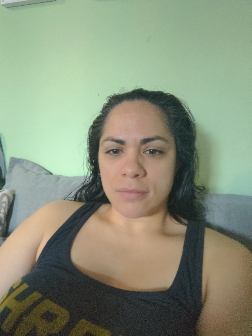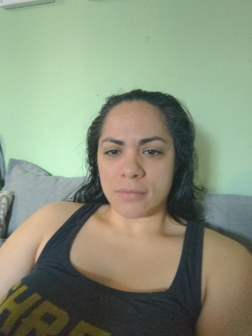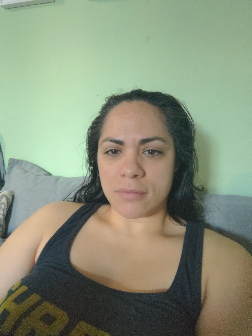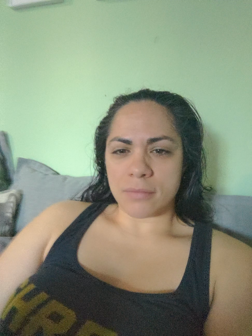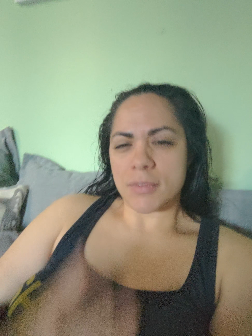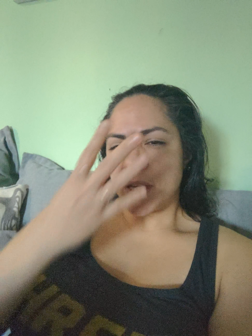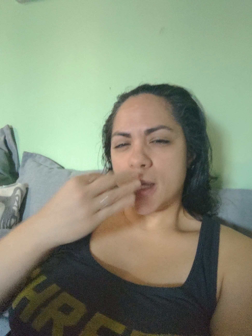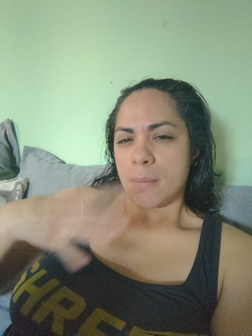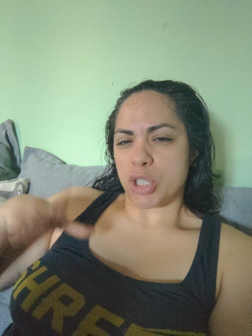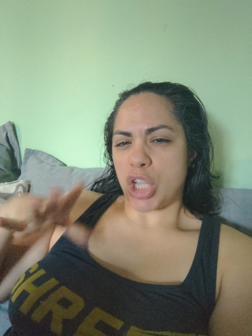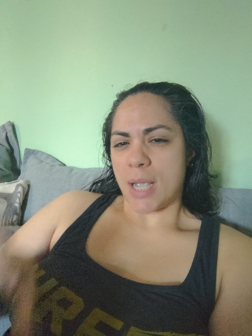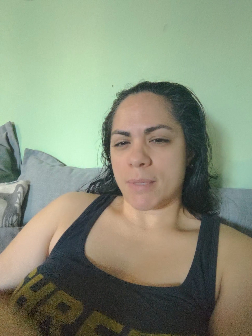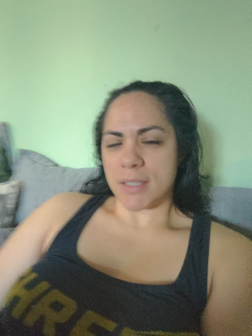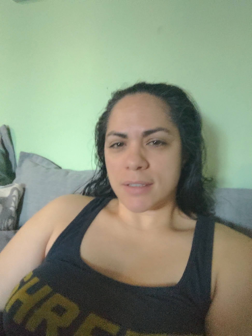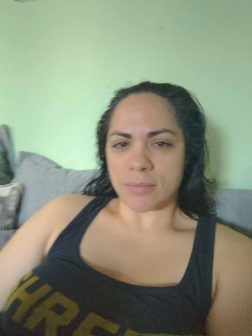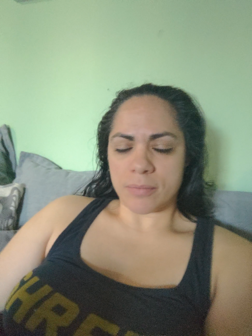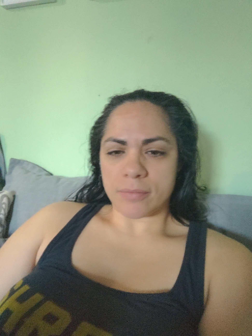pajamas